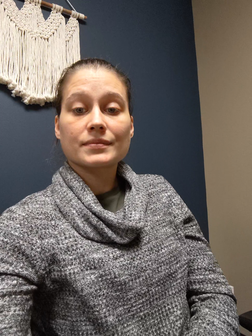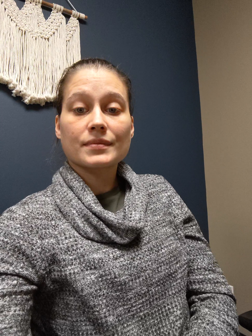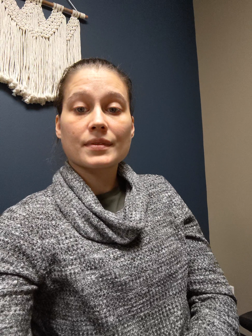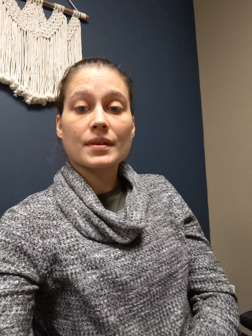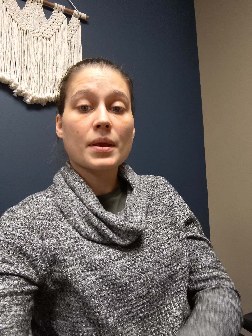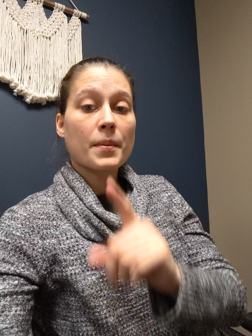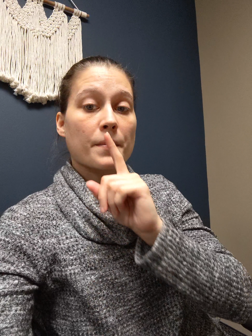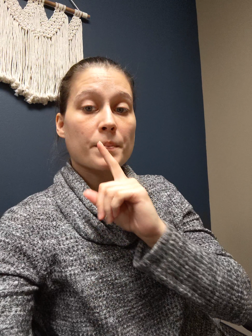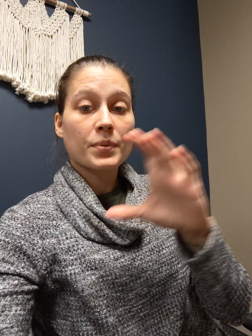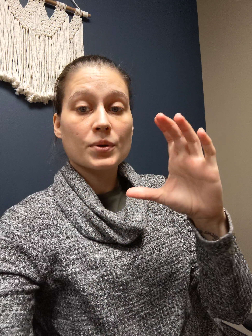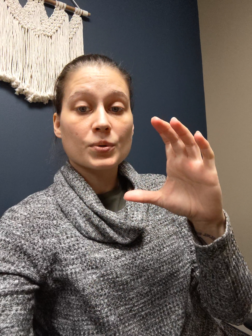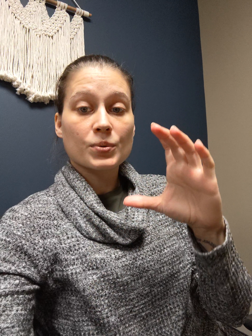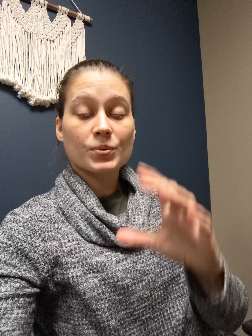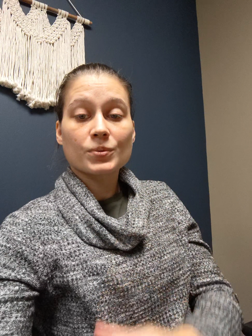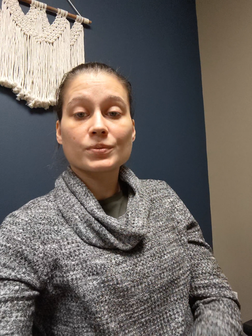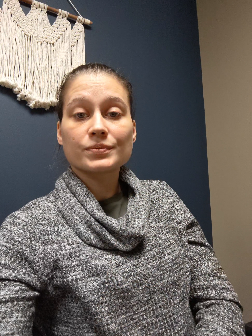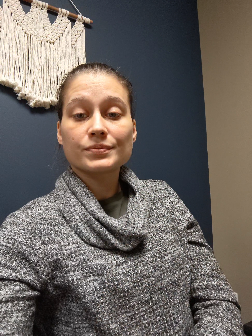balloon